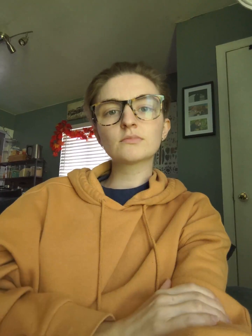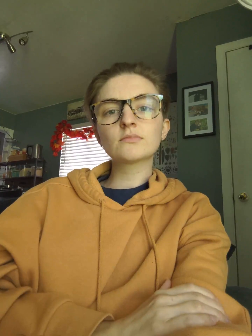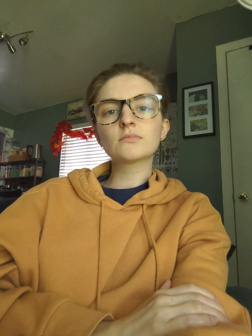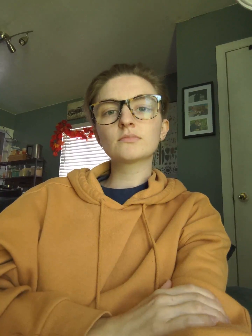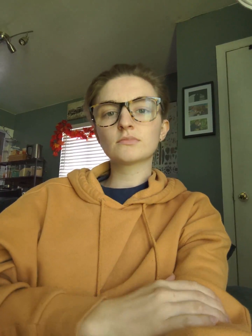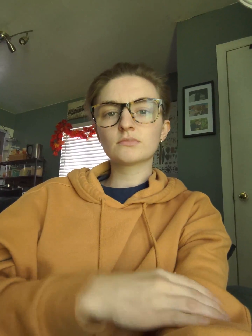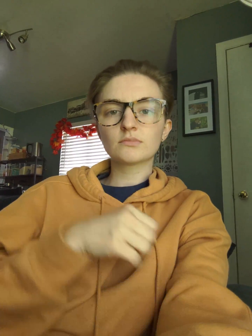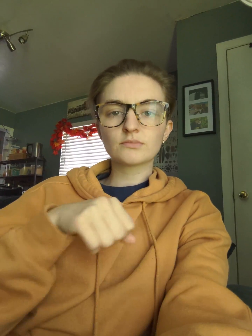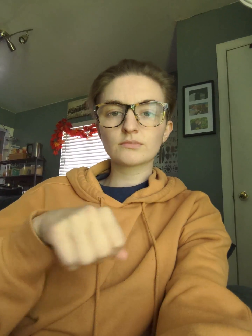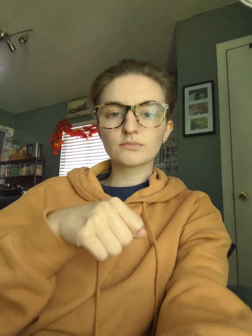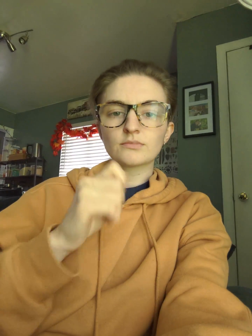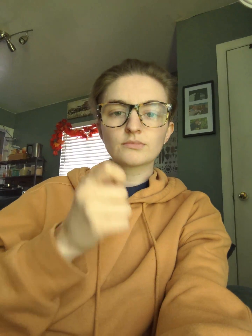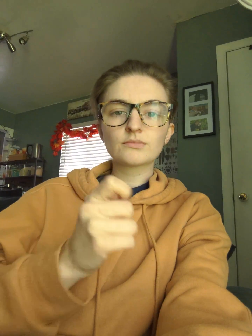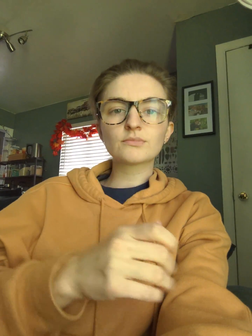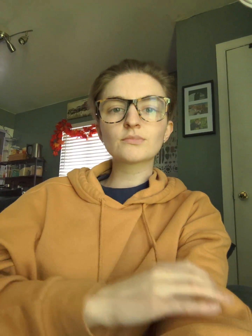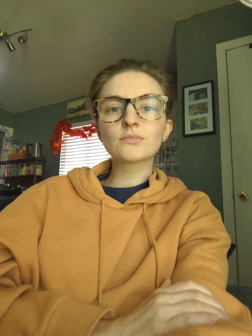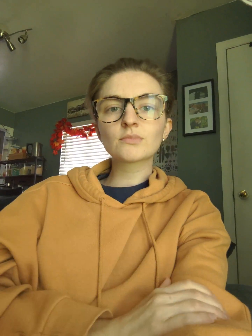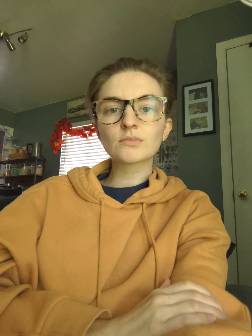cart